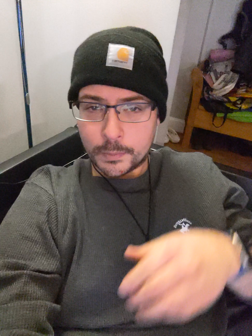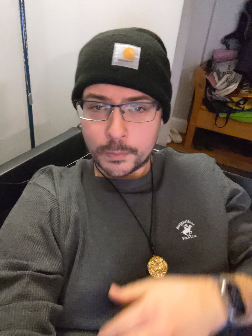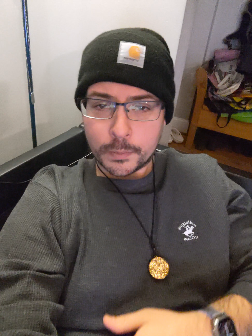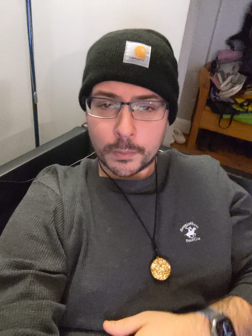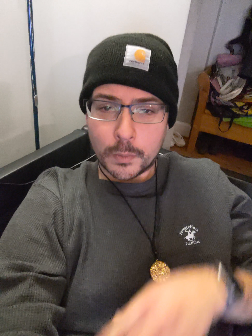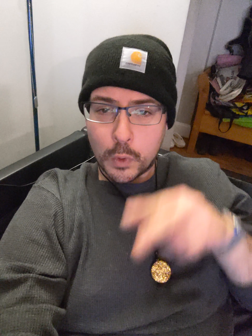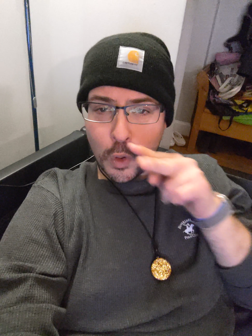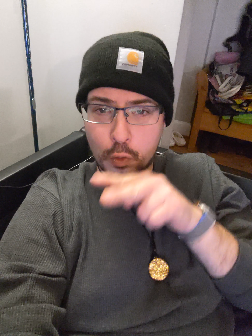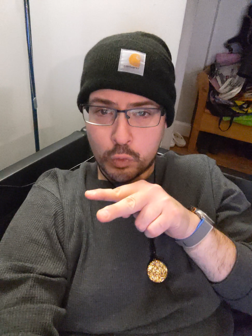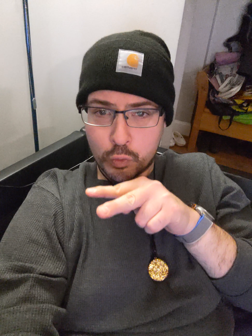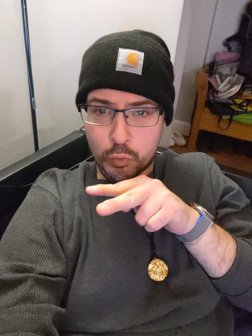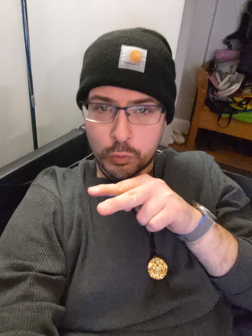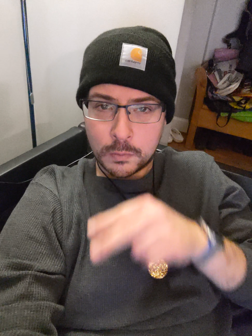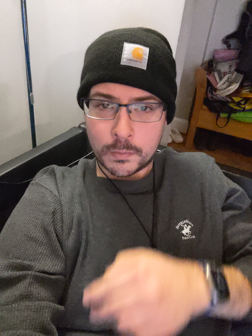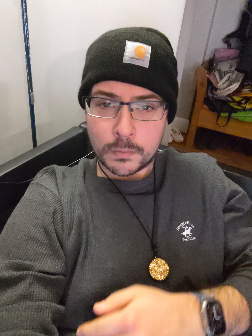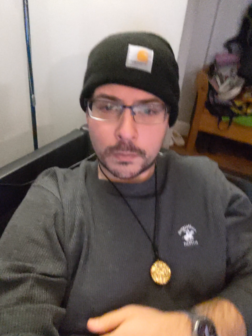look